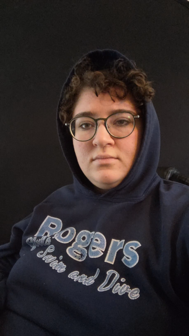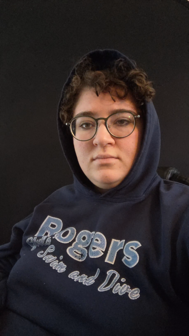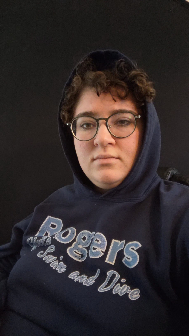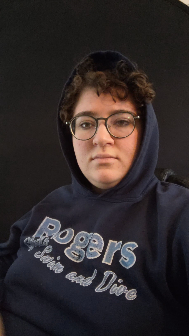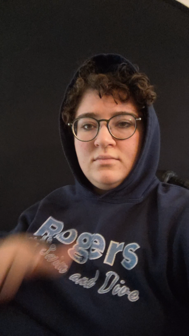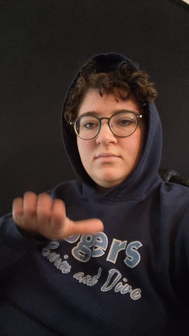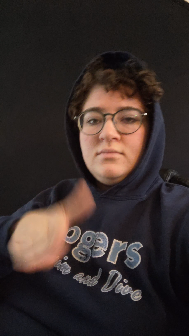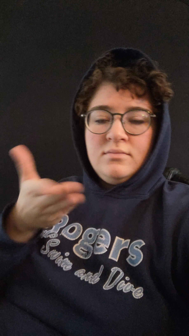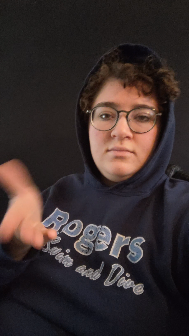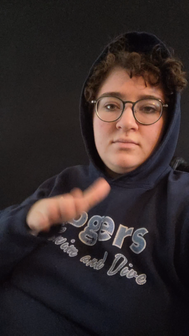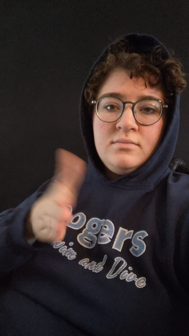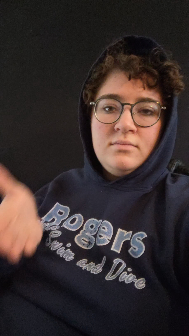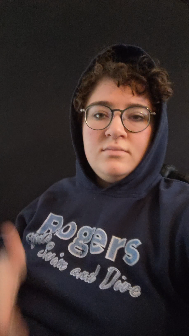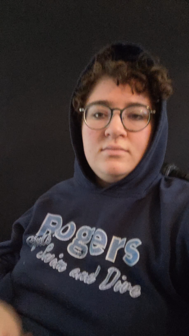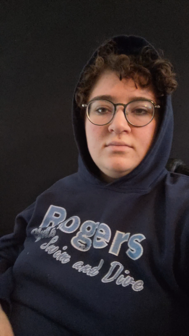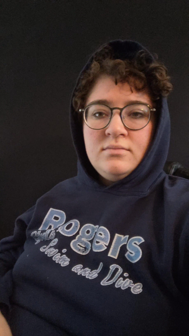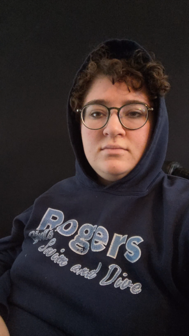kitchen